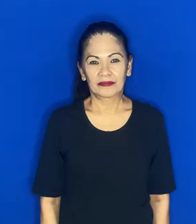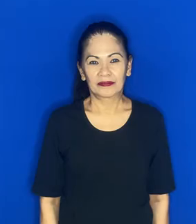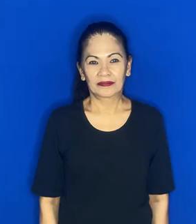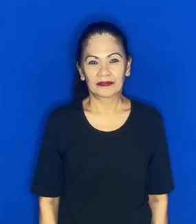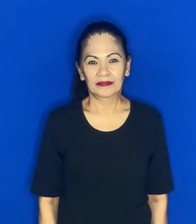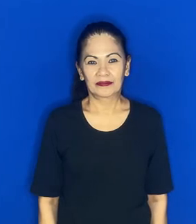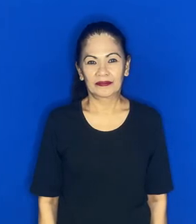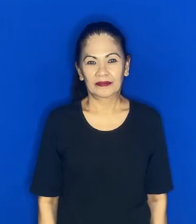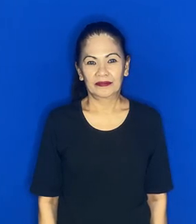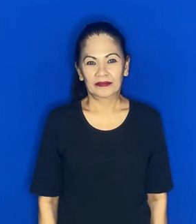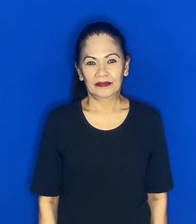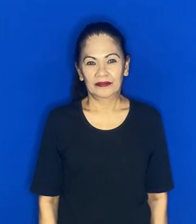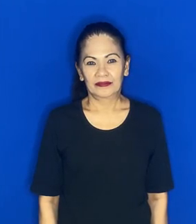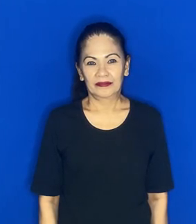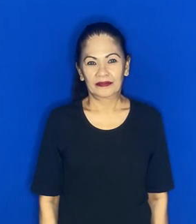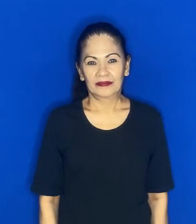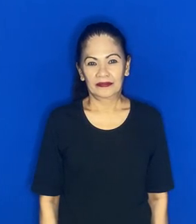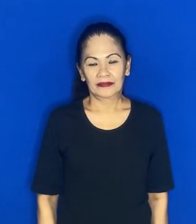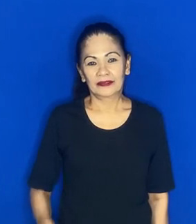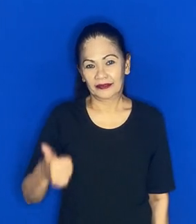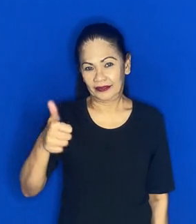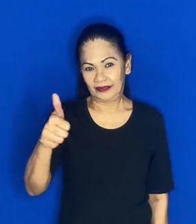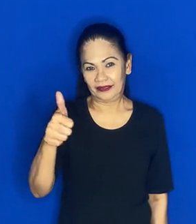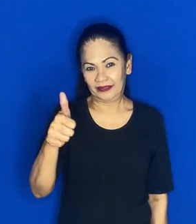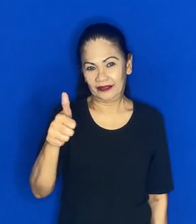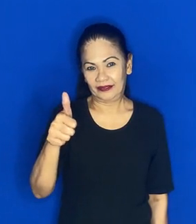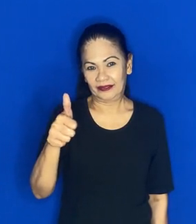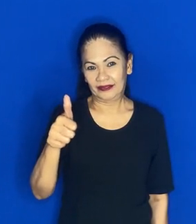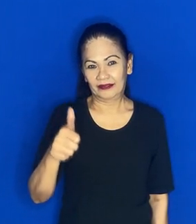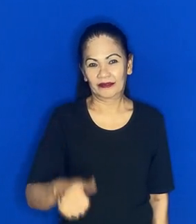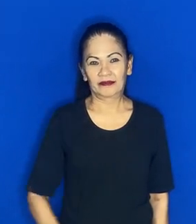ten